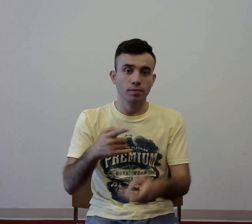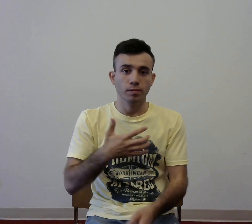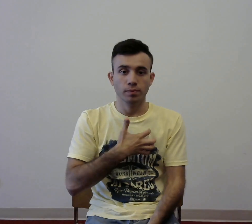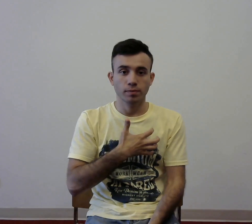istəmək